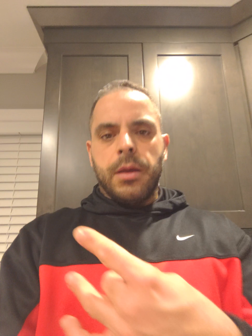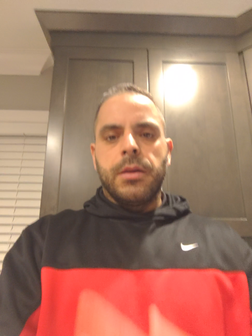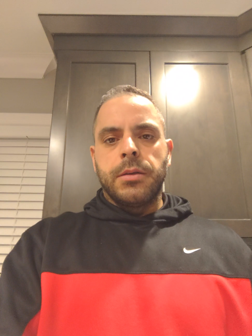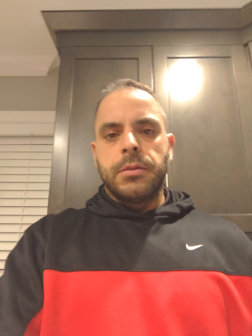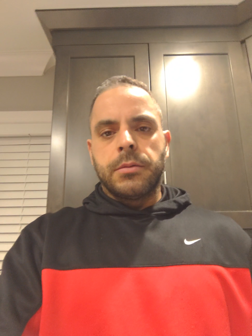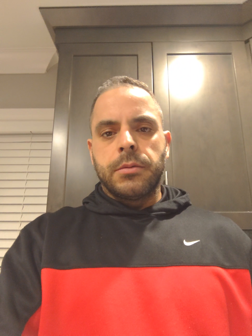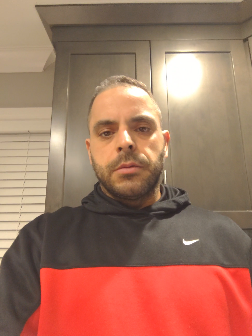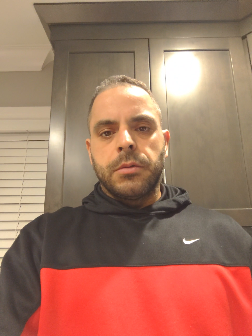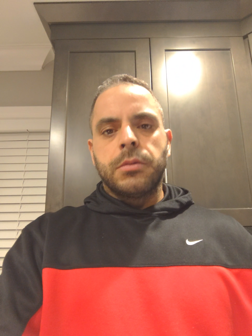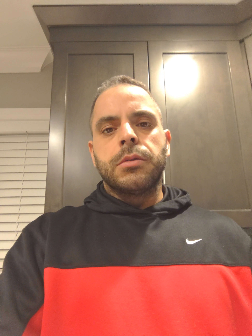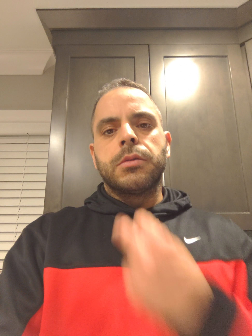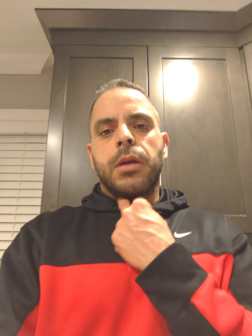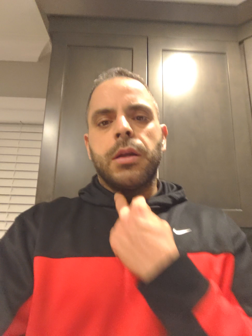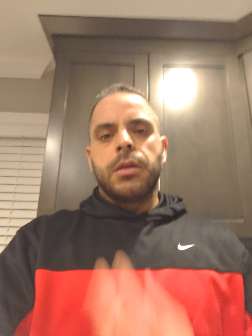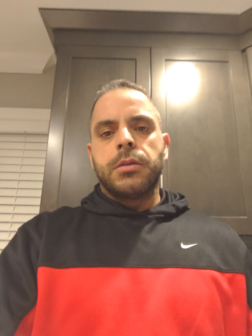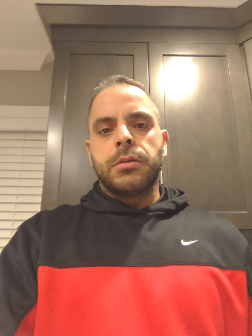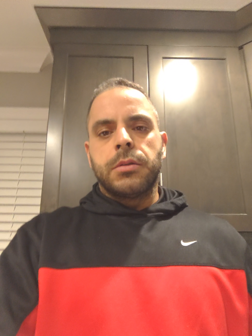stuck